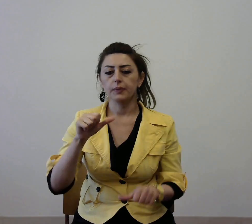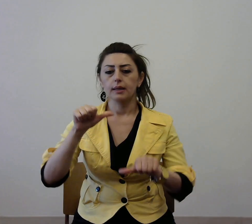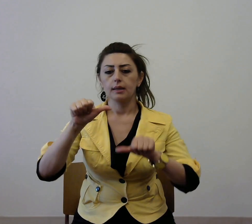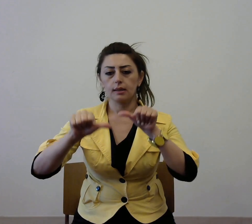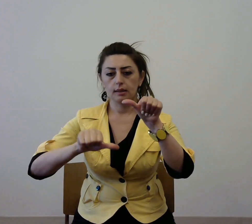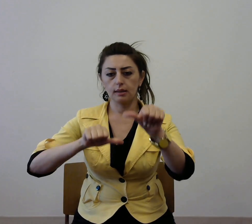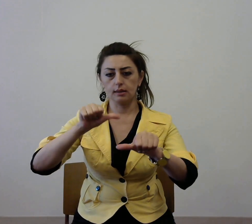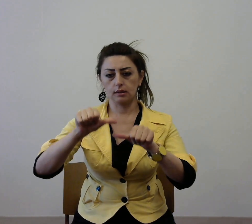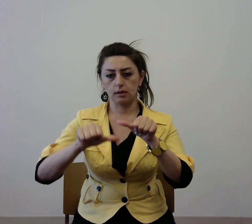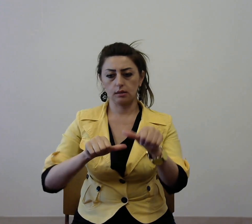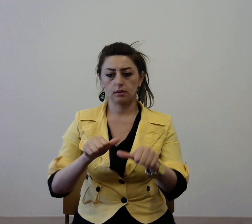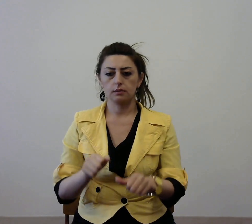il